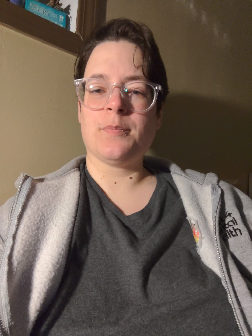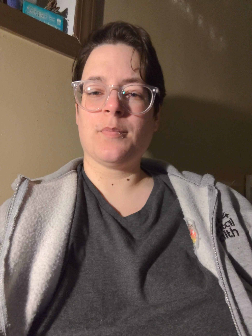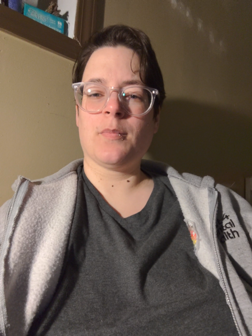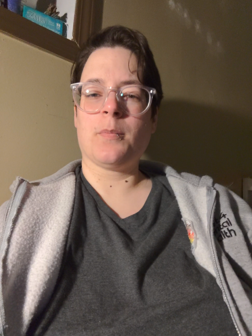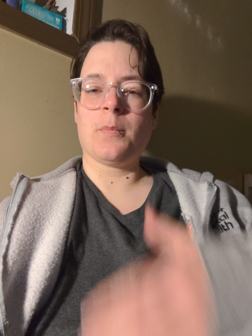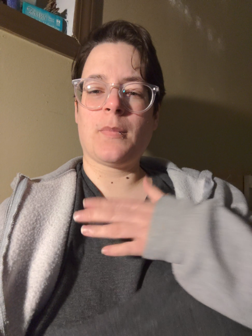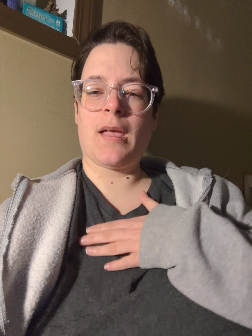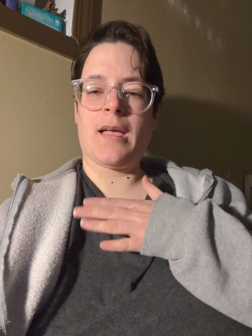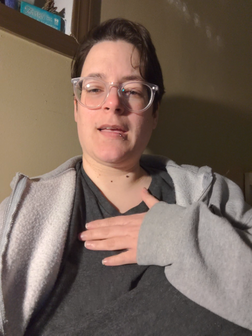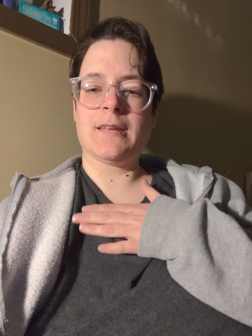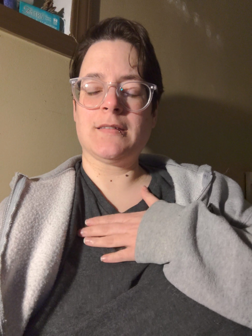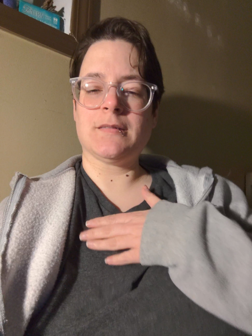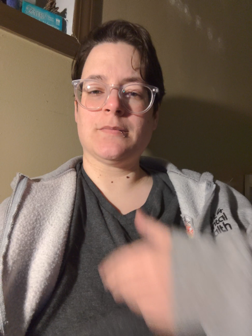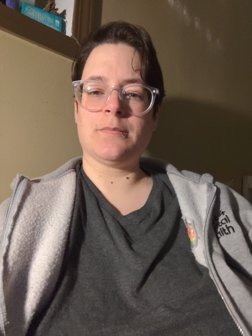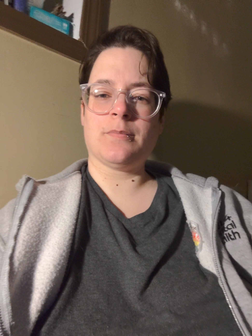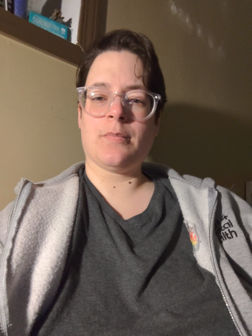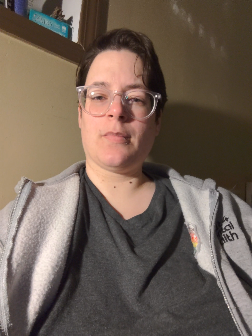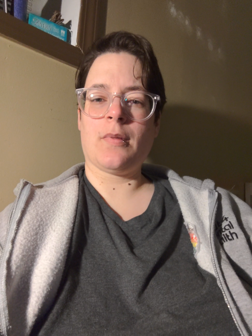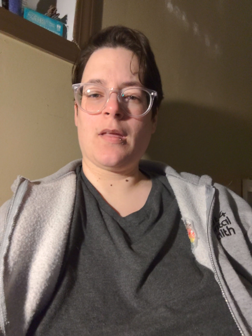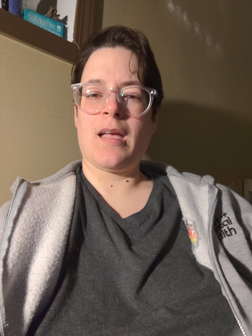my